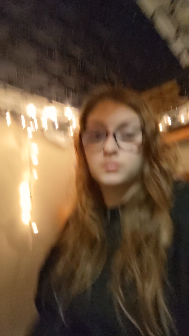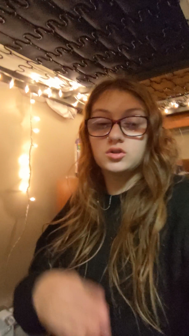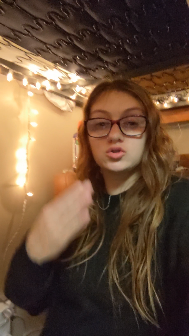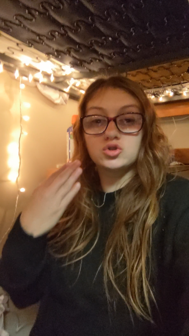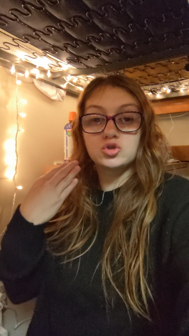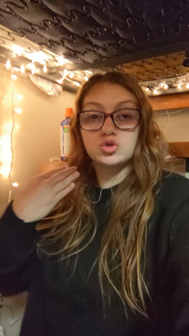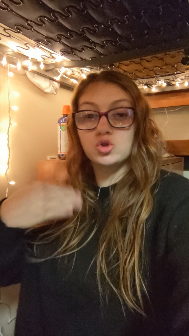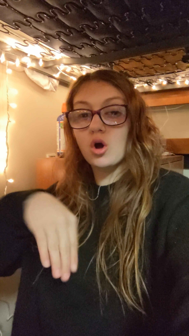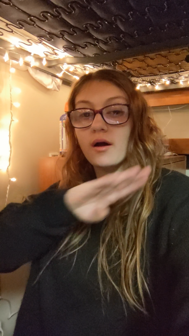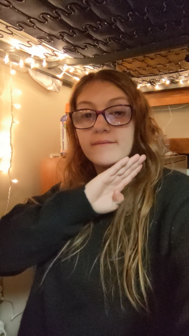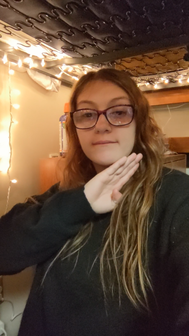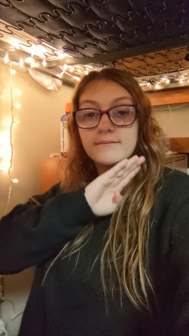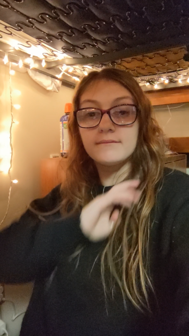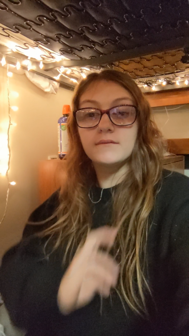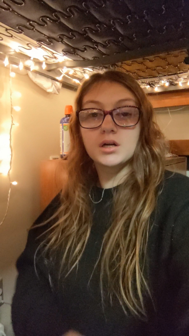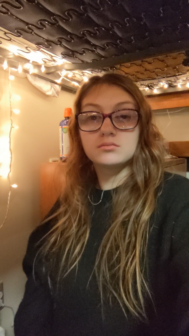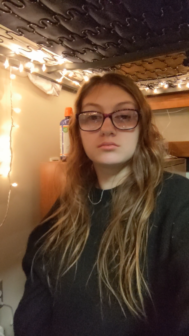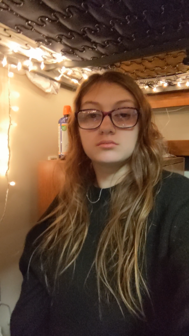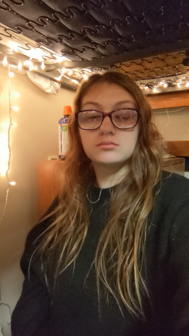scarf